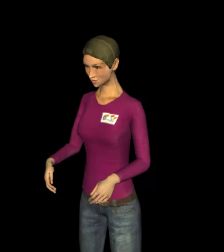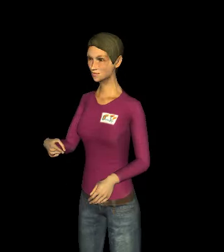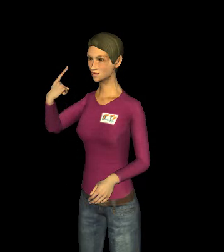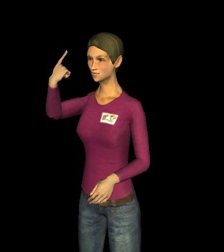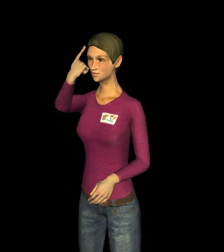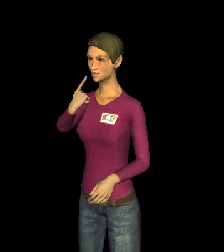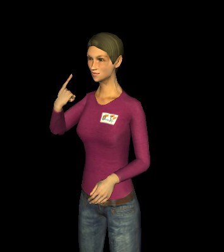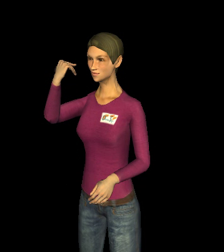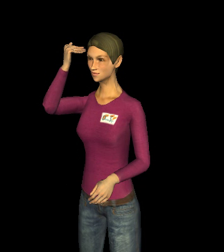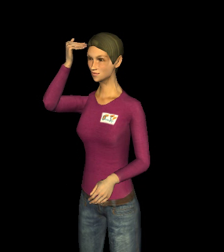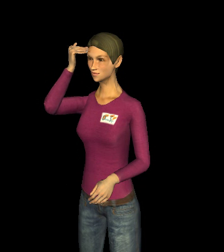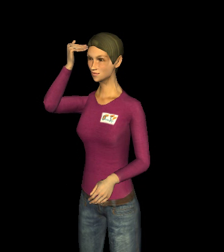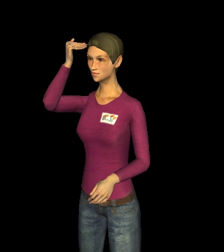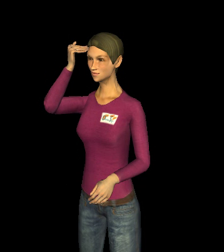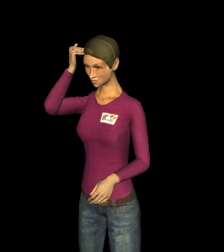رأس